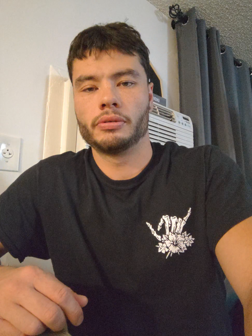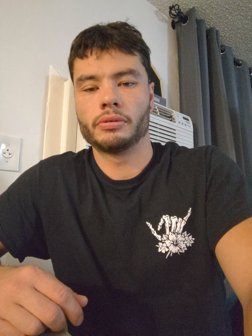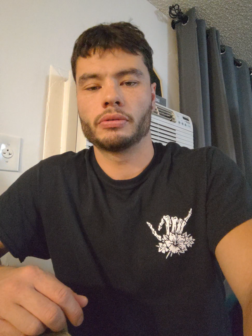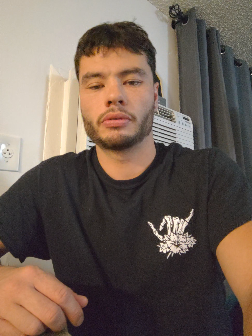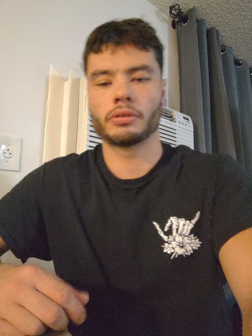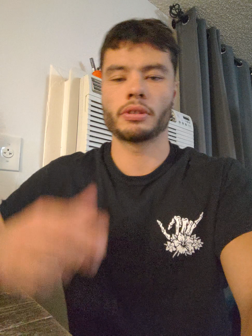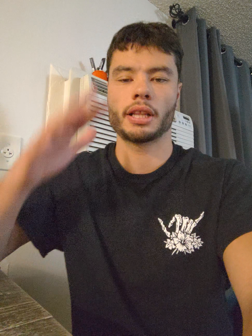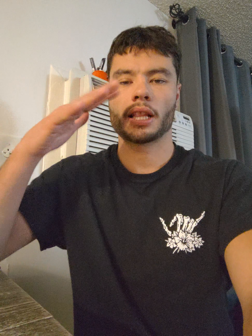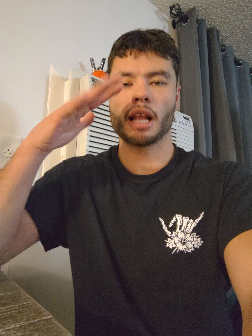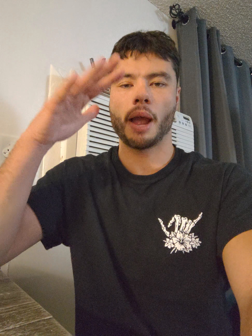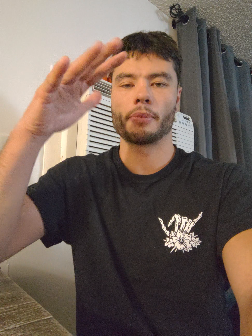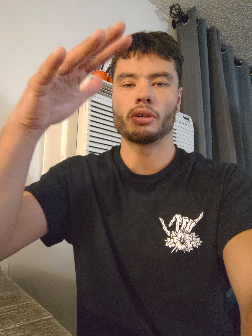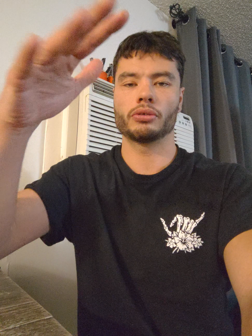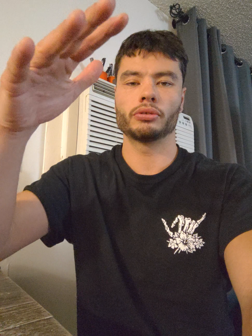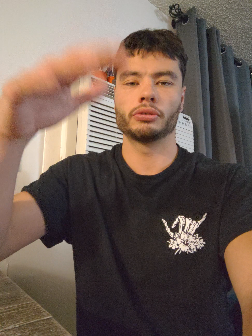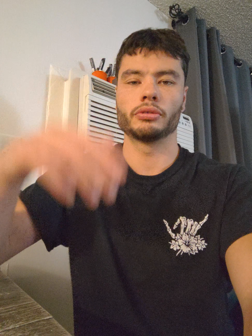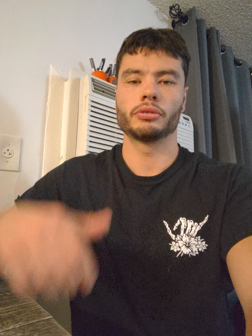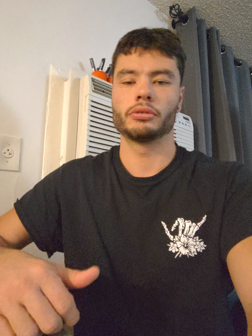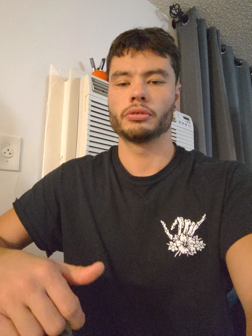helicopter